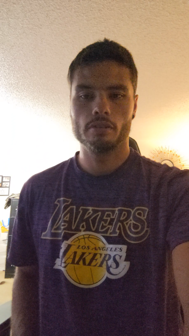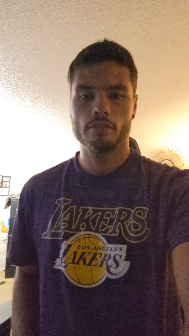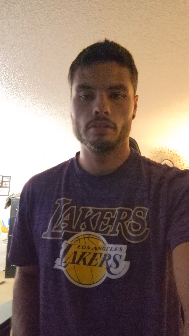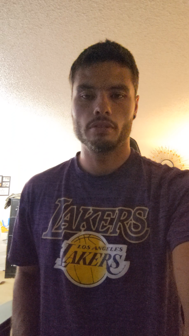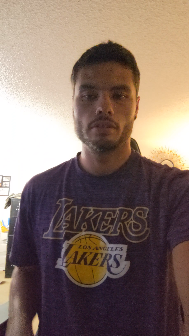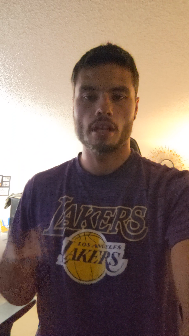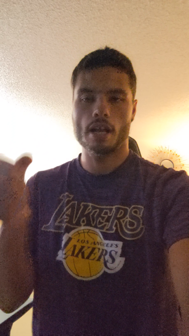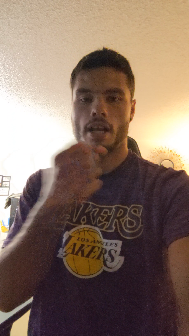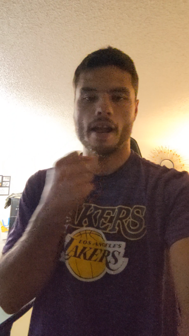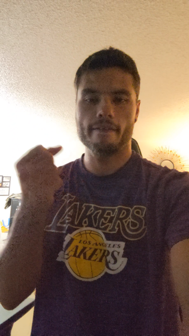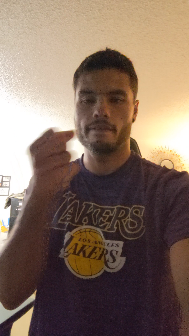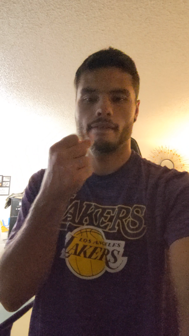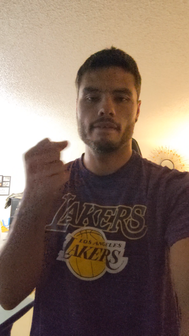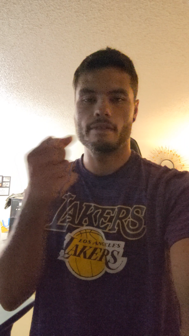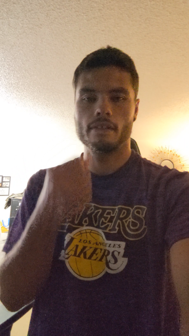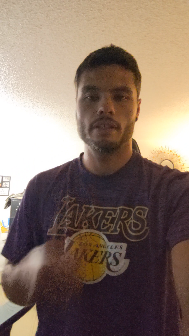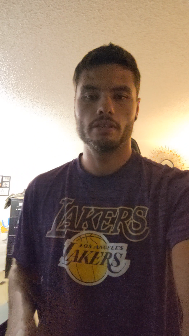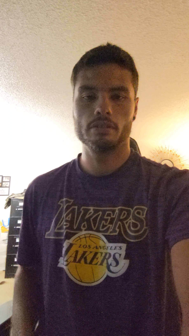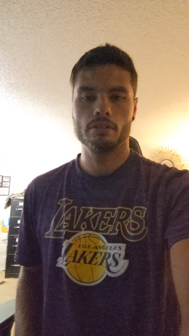coffee